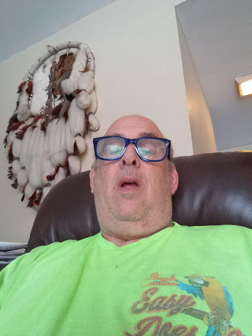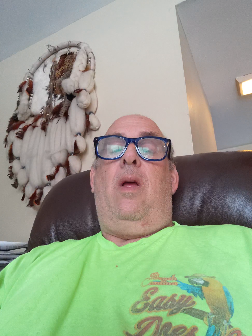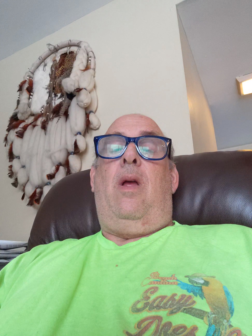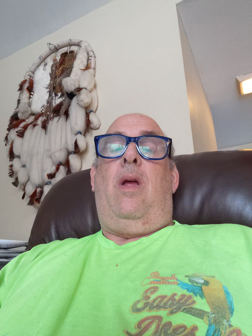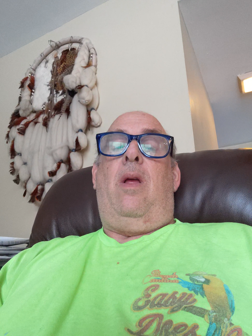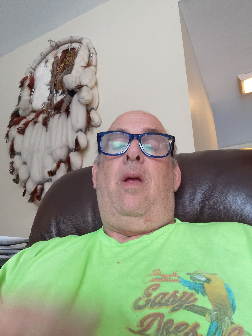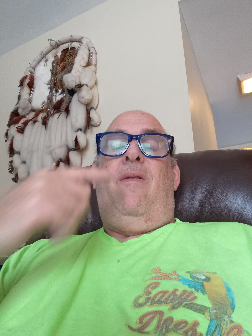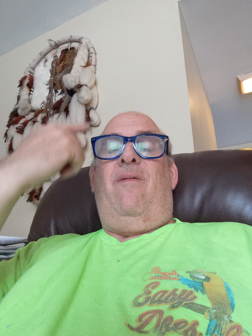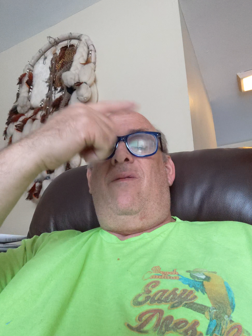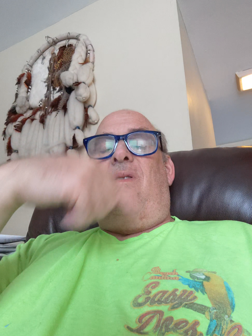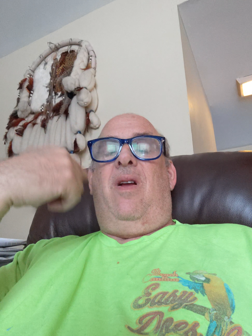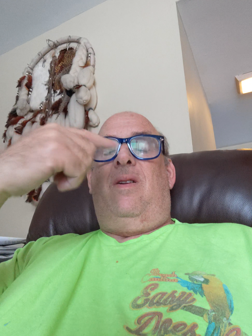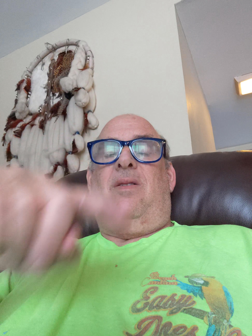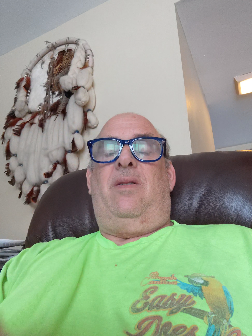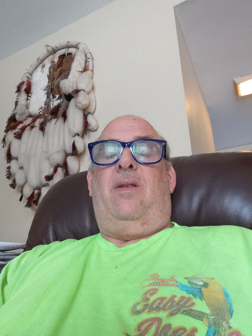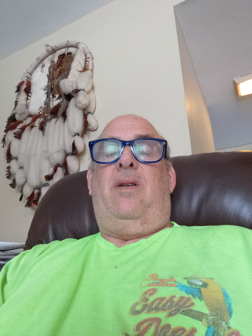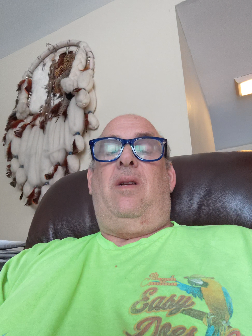face